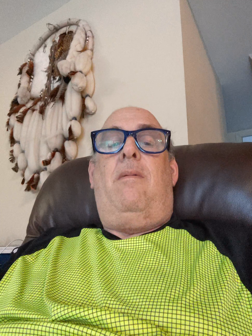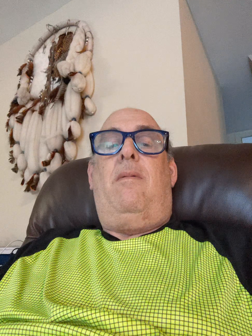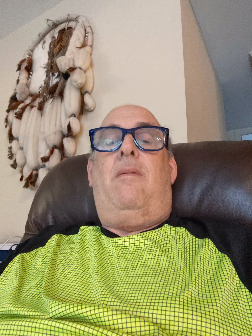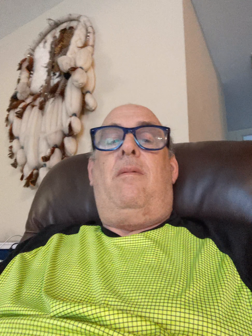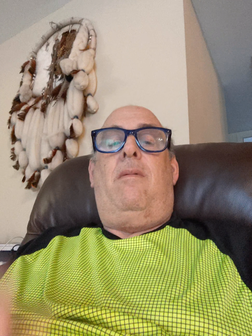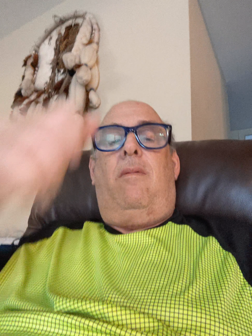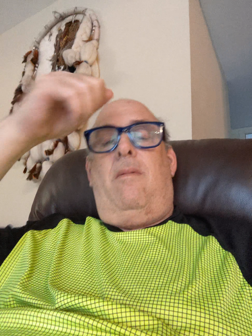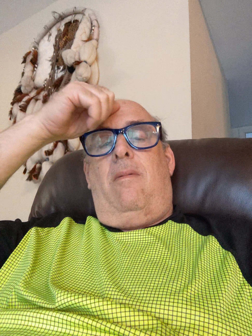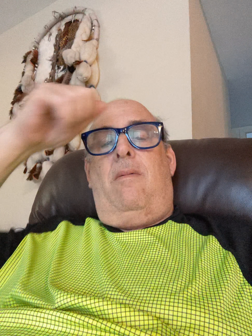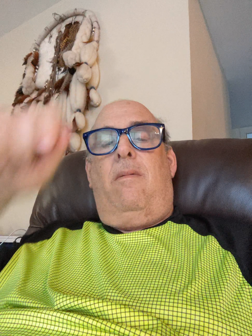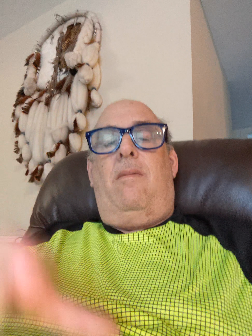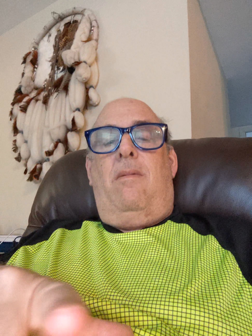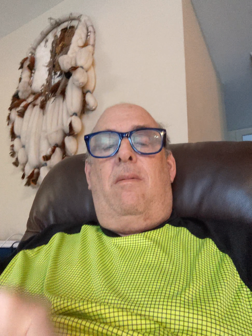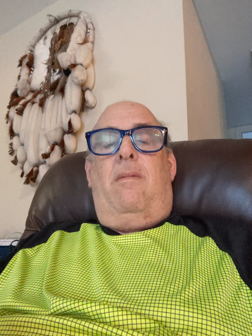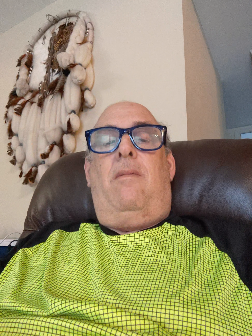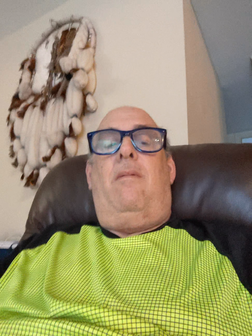brother